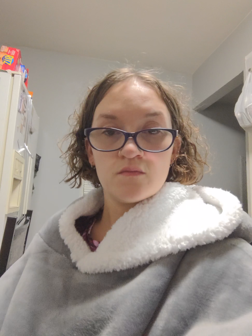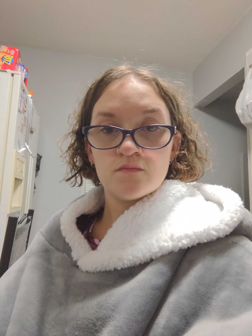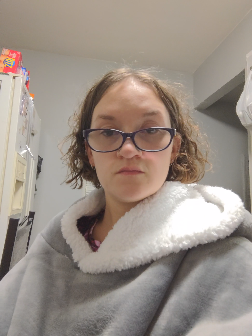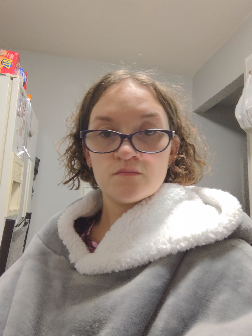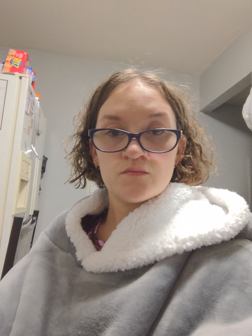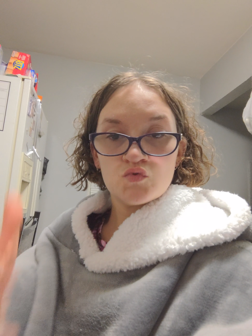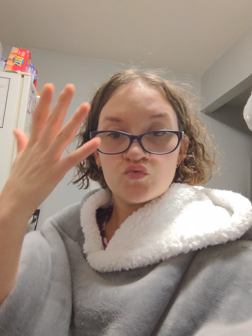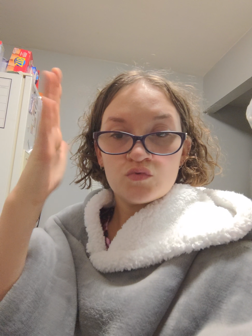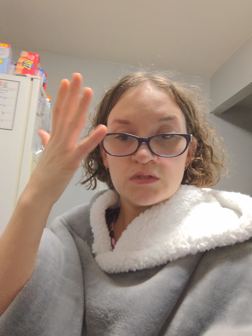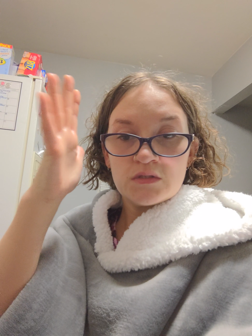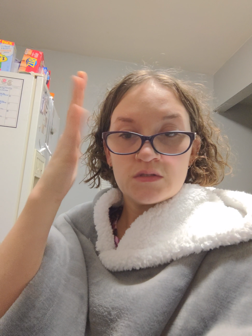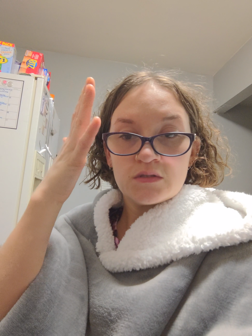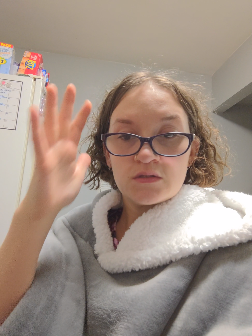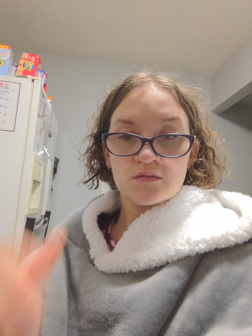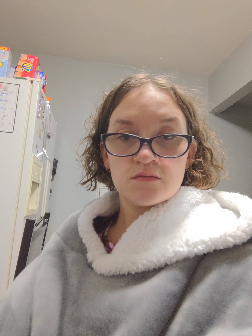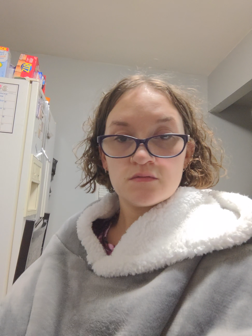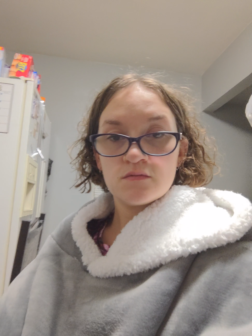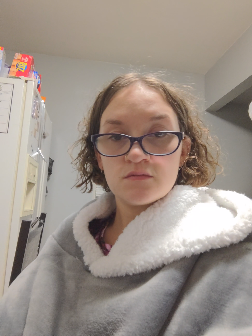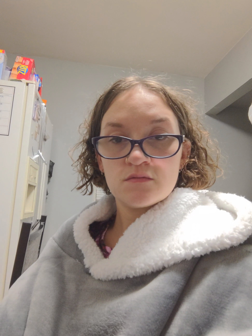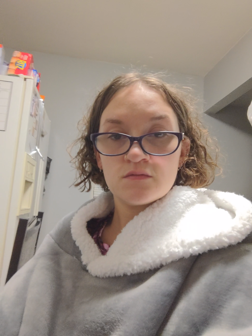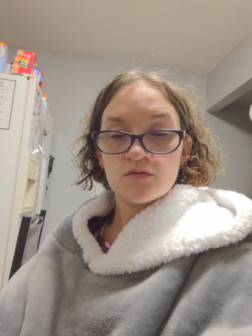tree